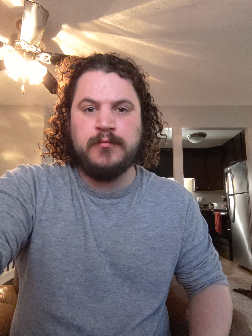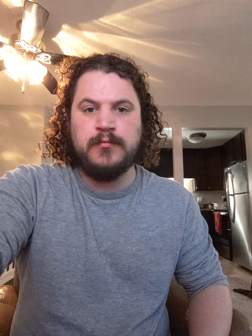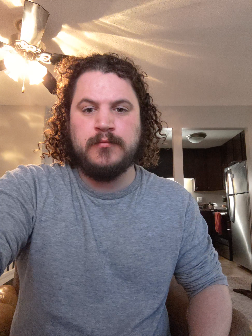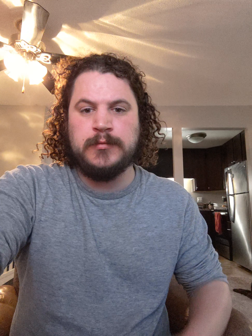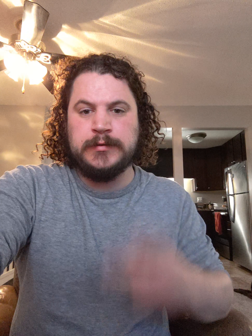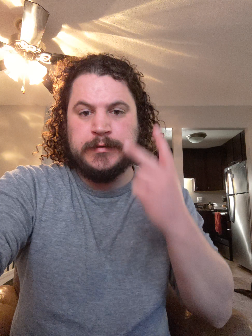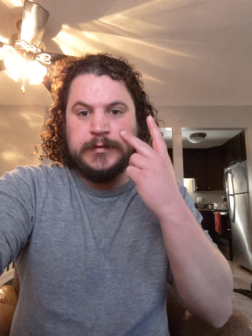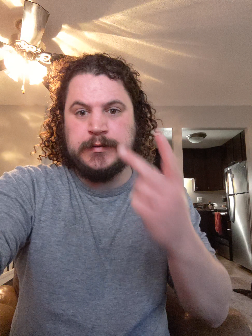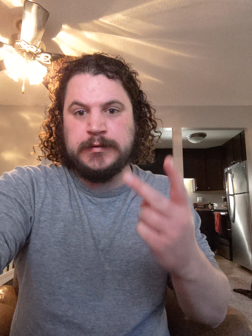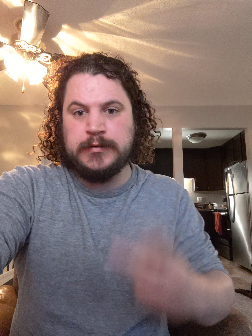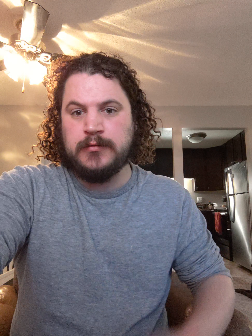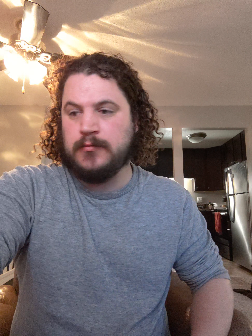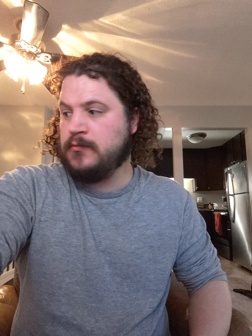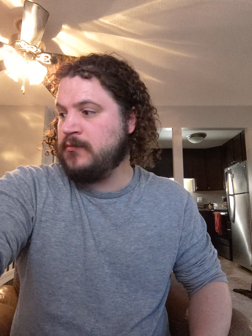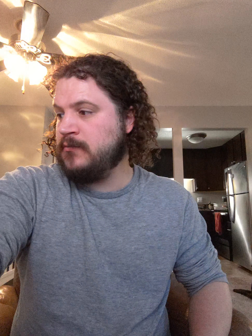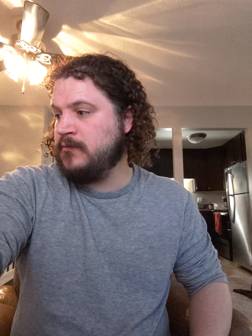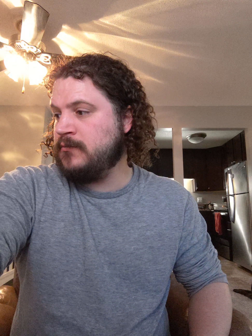see